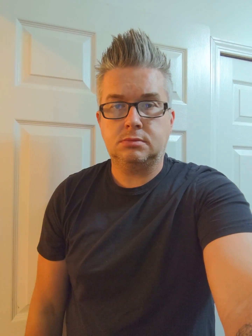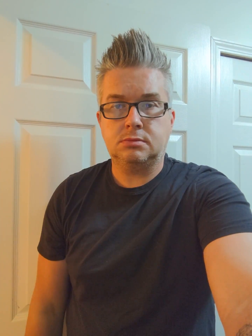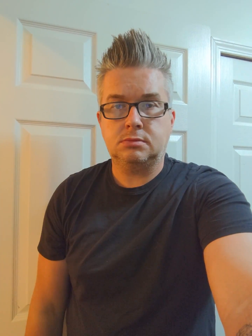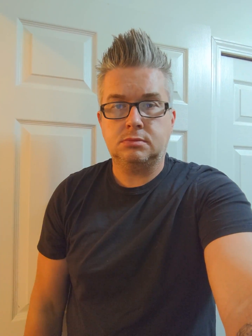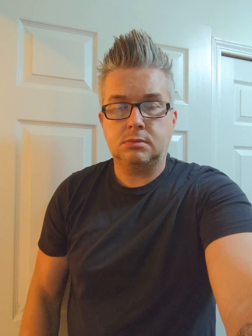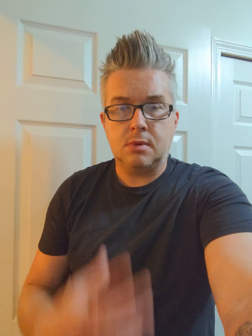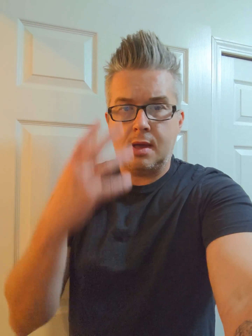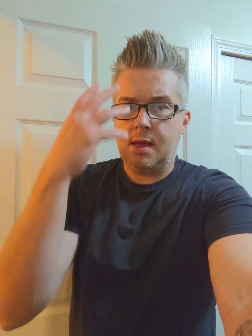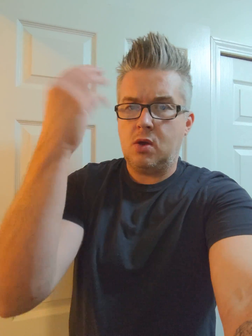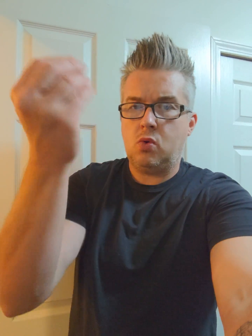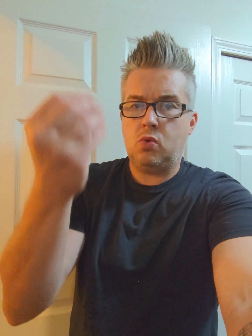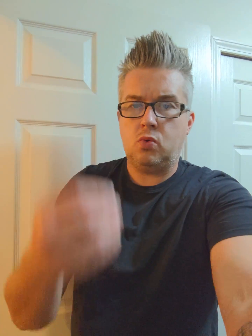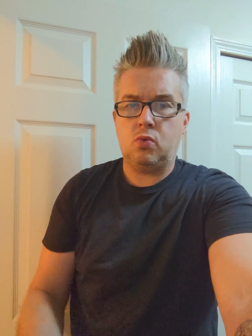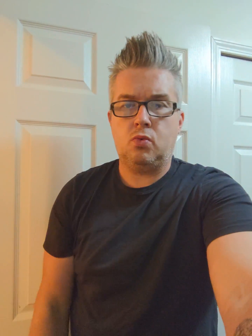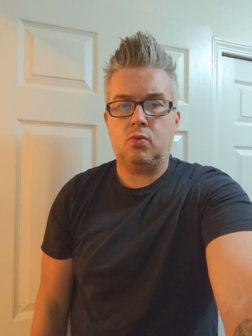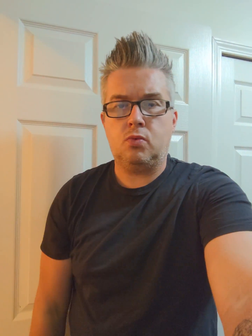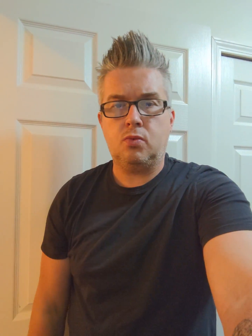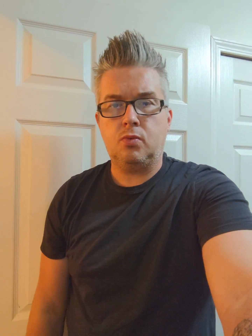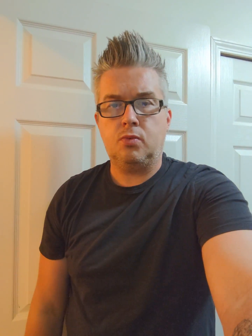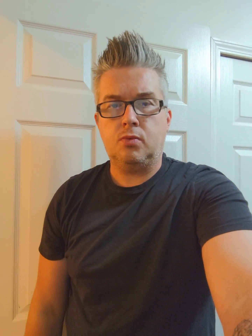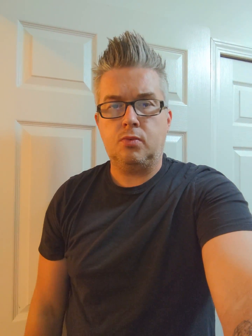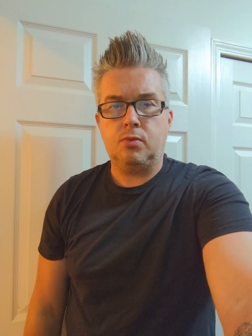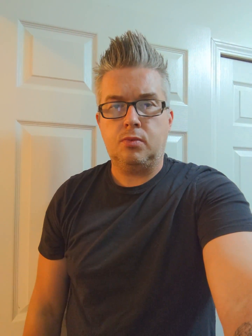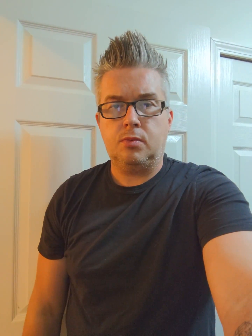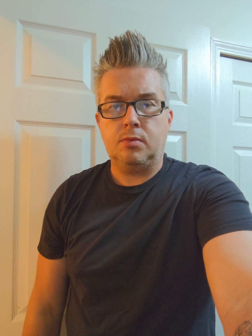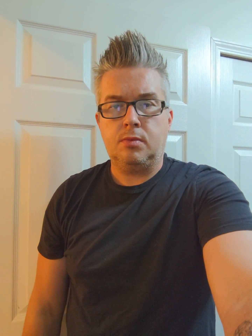going to